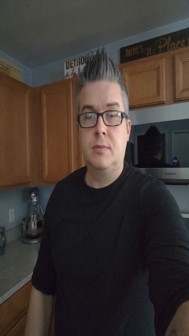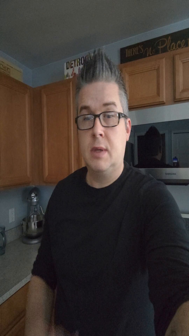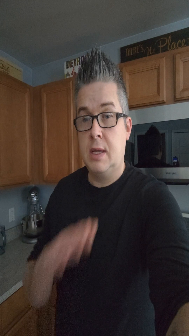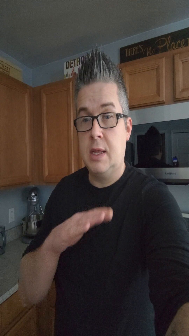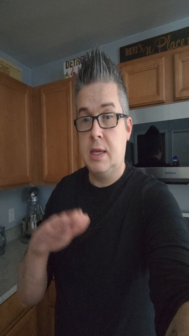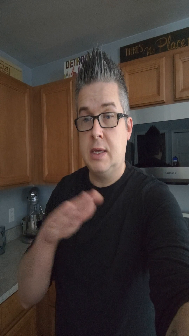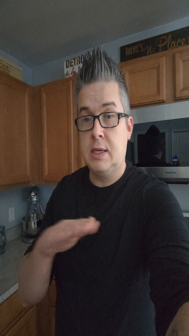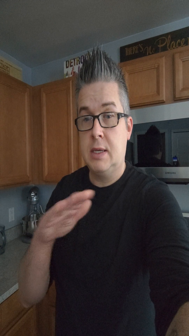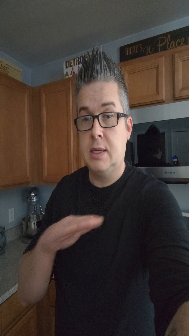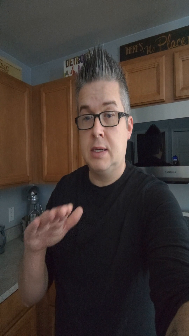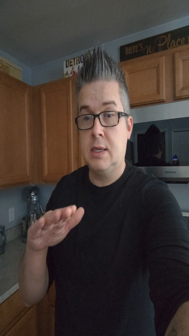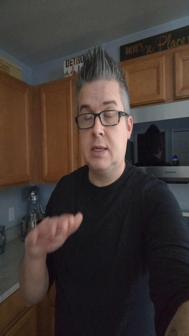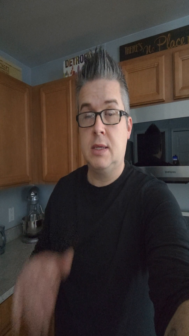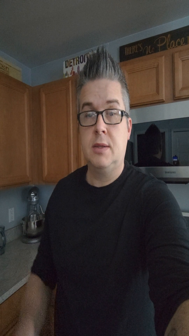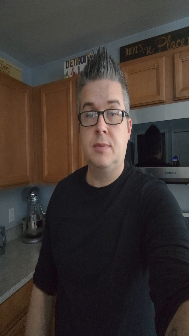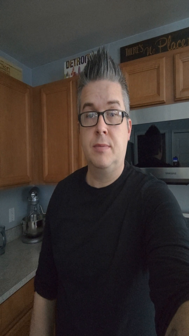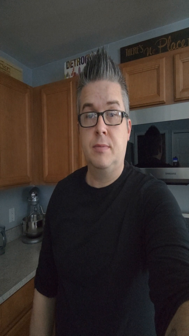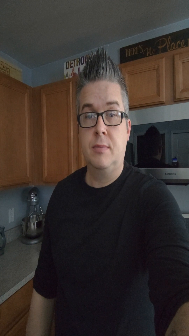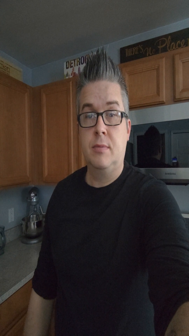clean